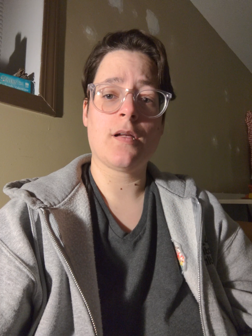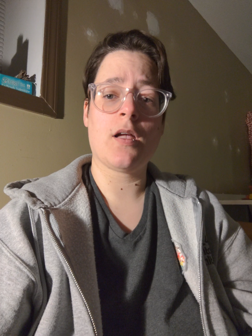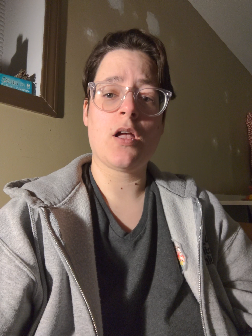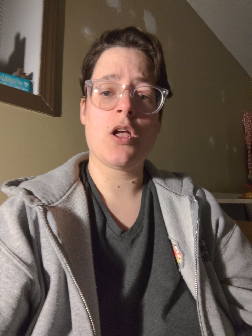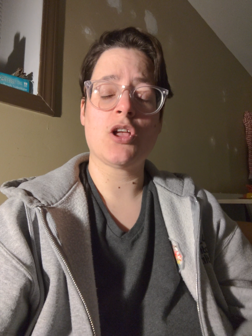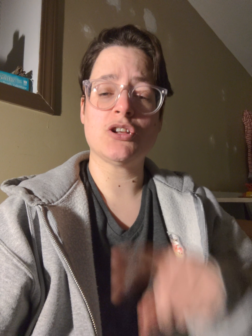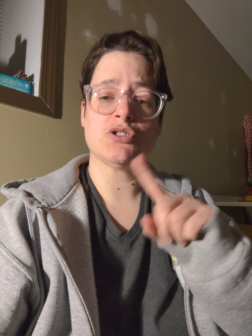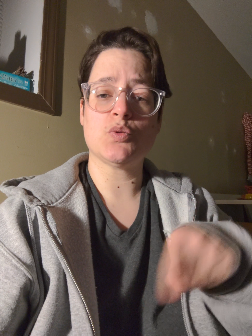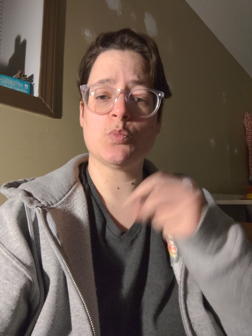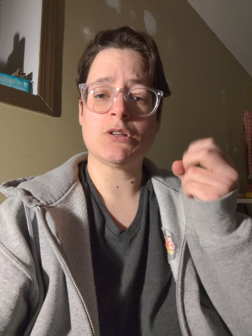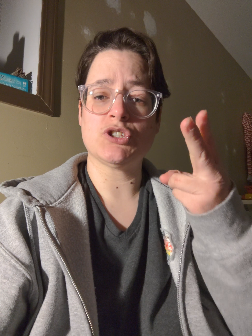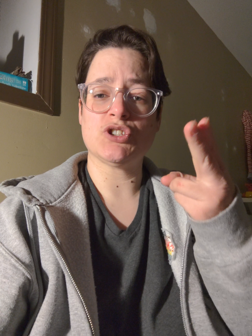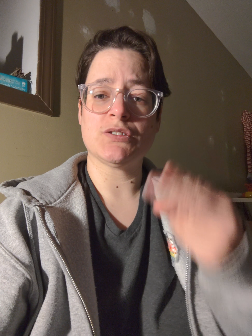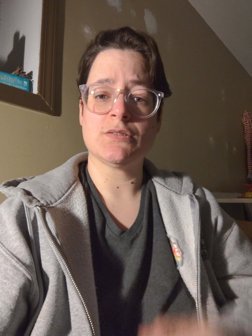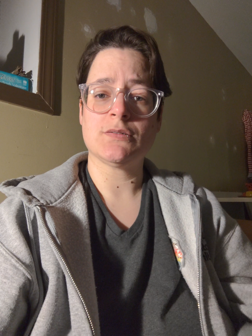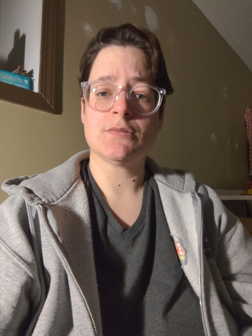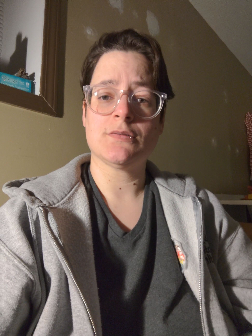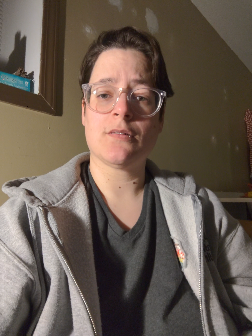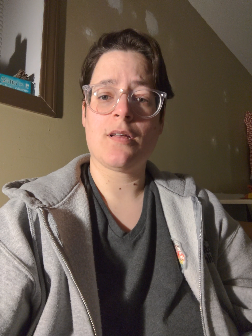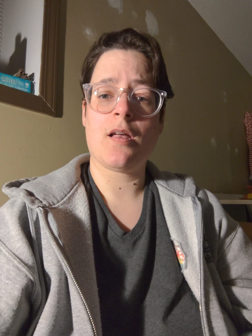garbage